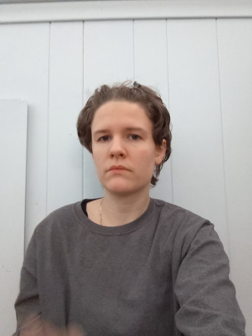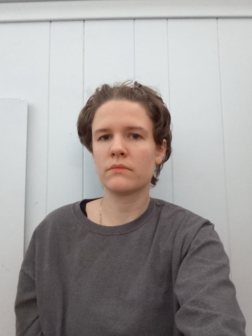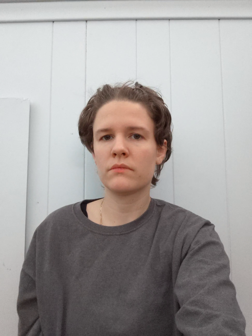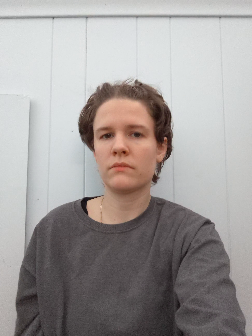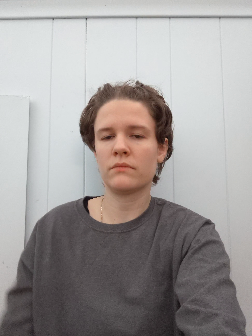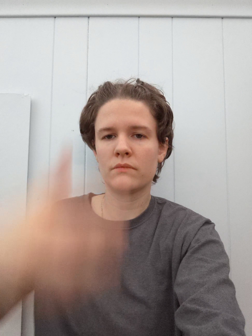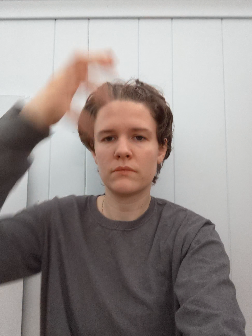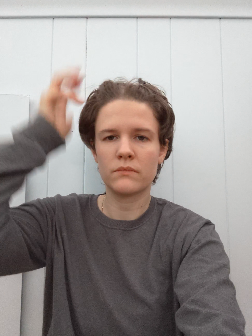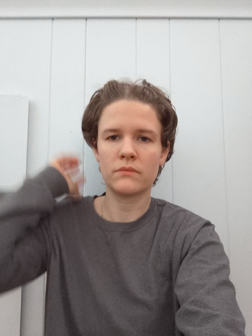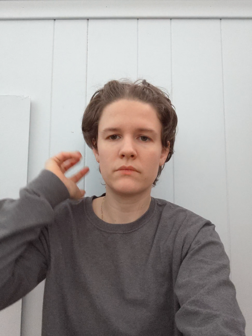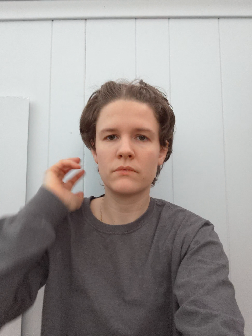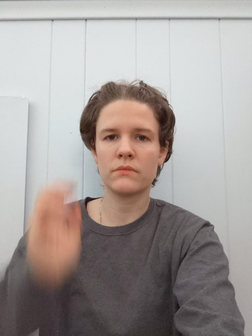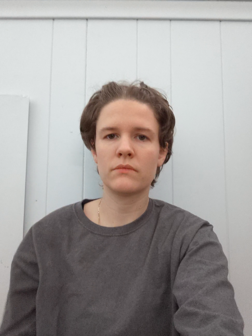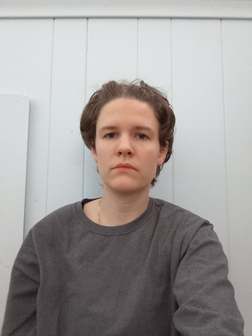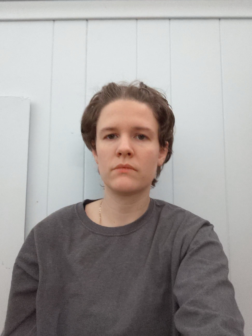lion